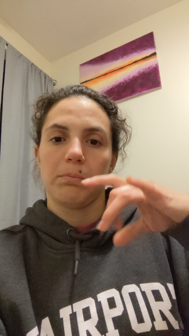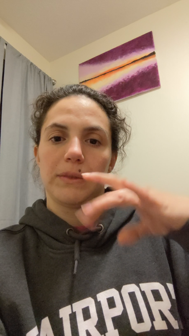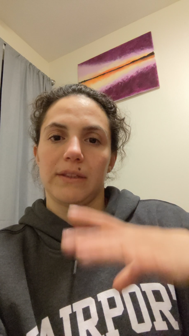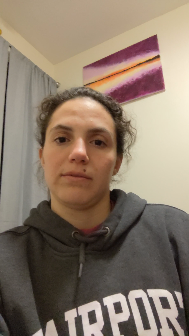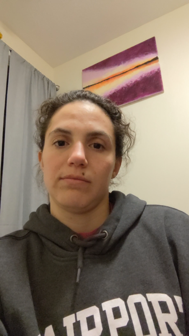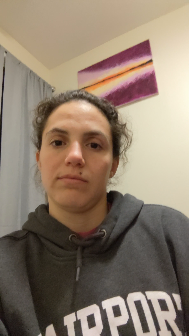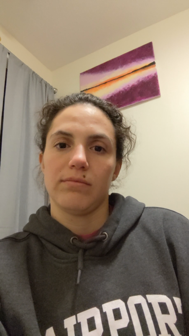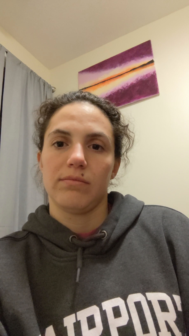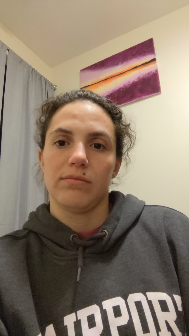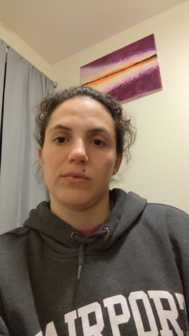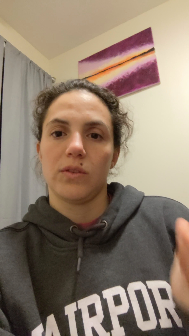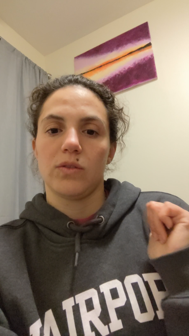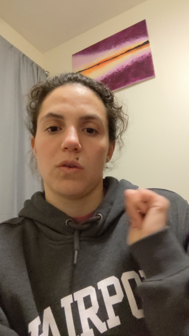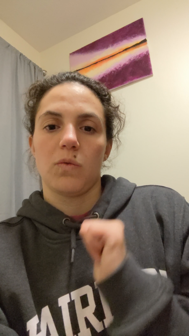coats